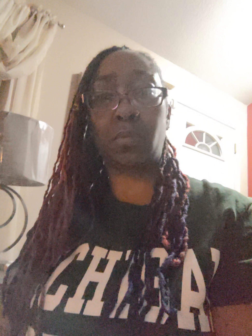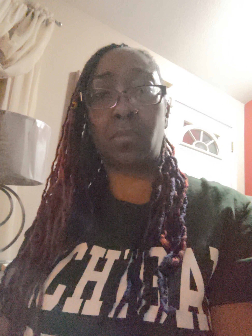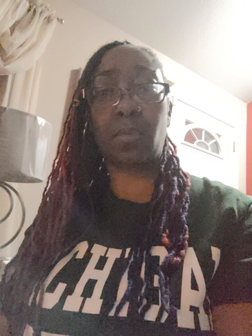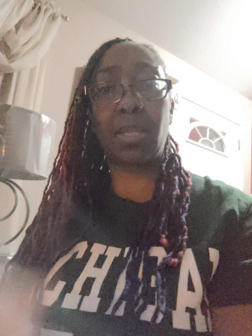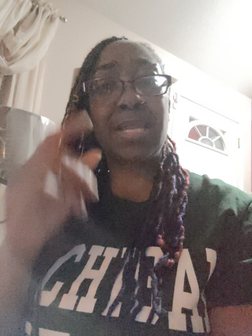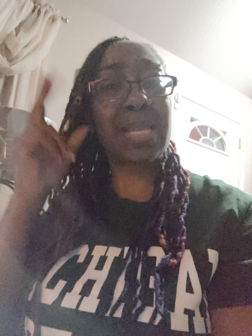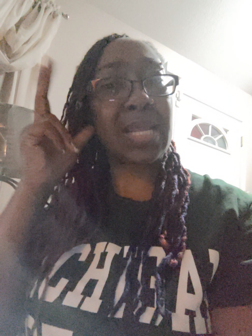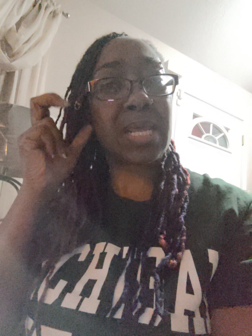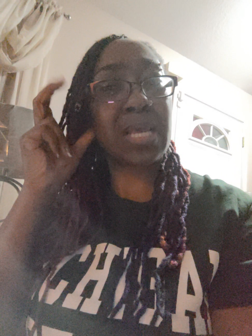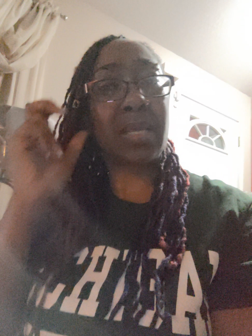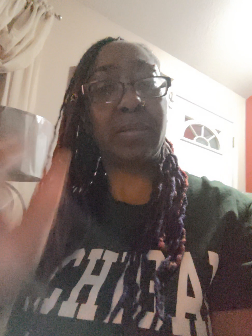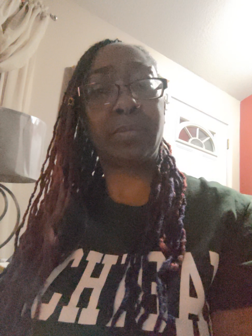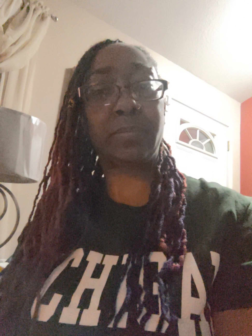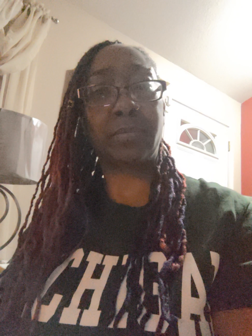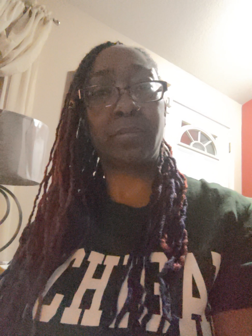hear